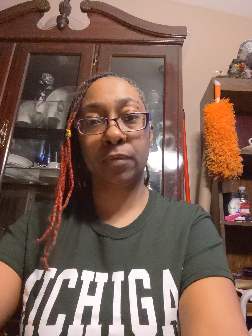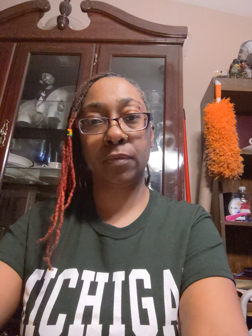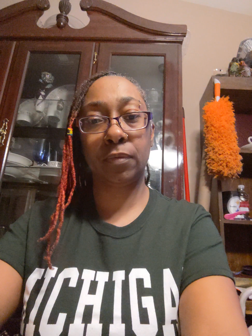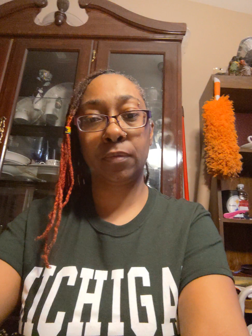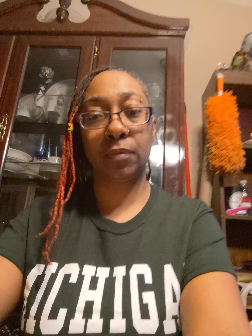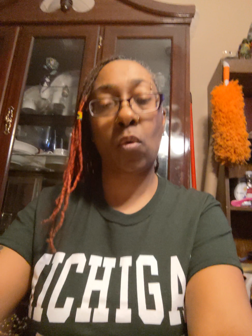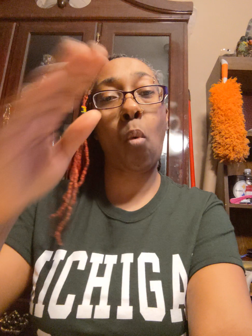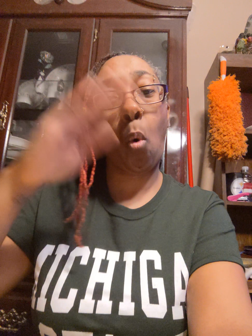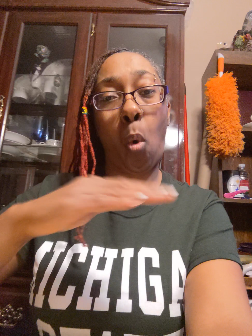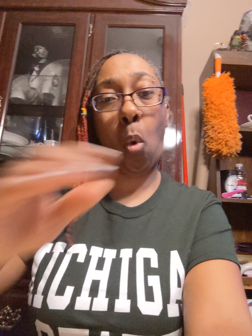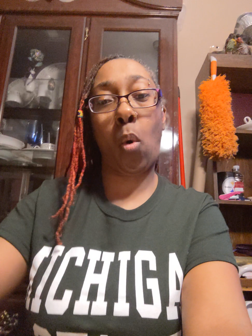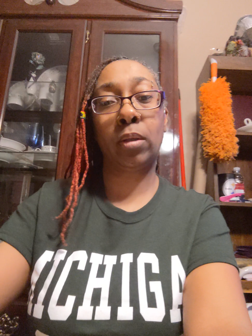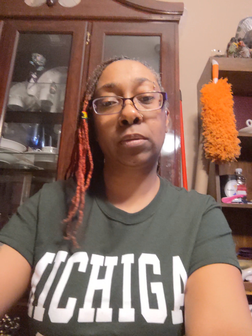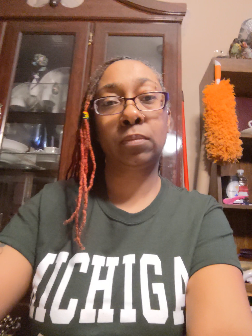on